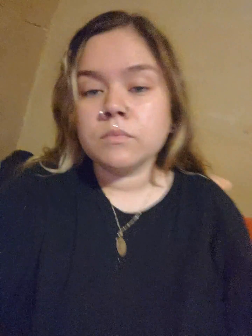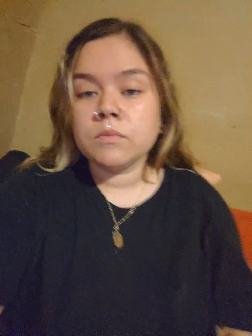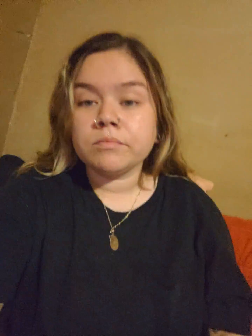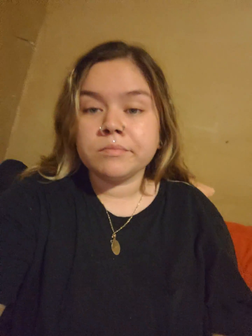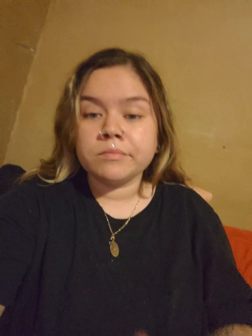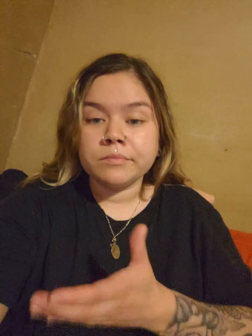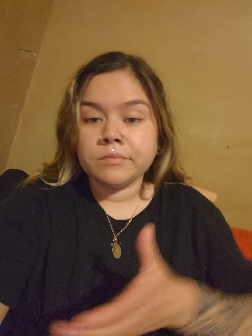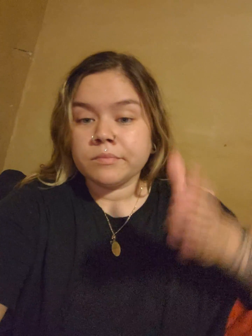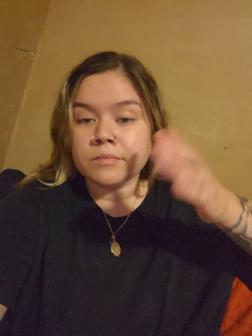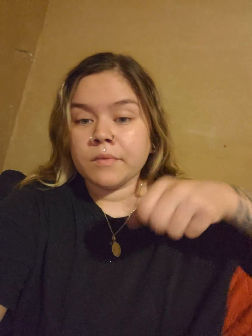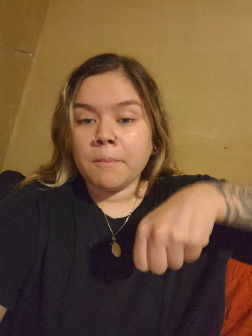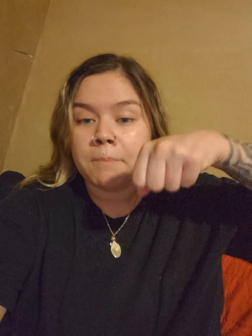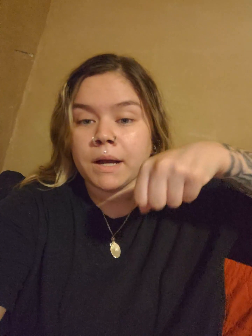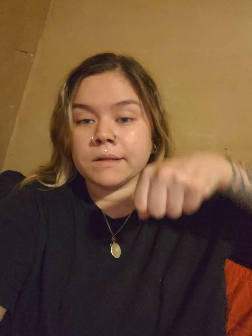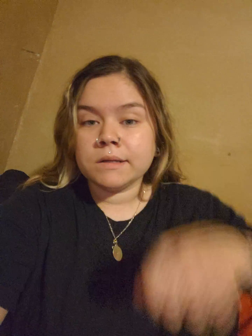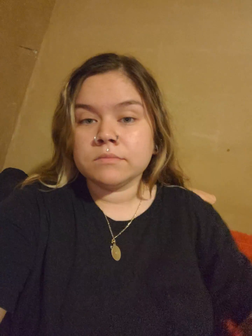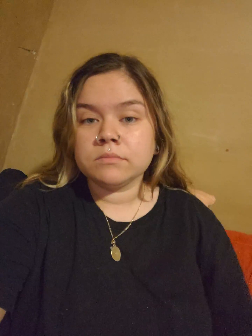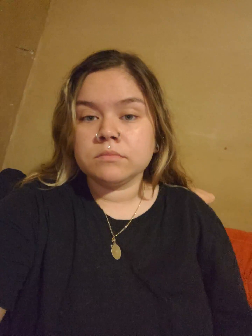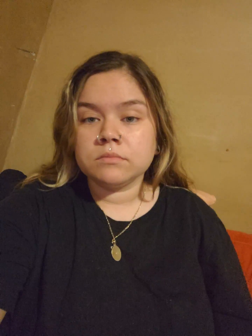bucket